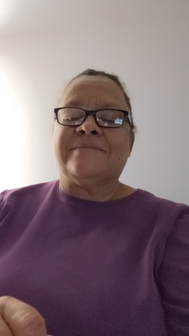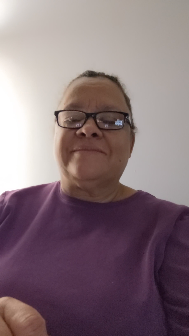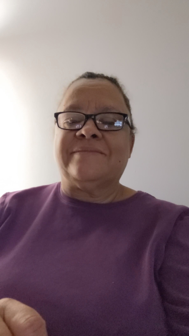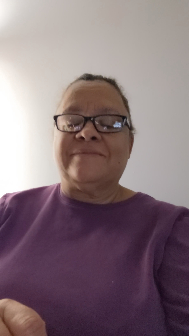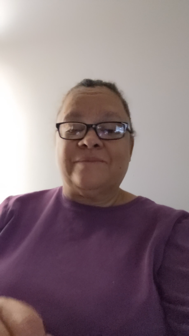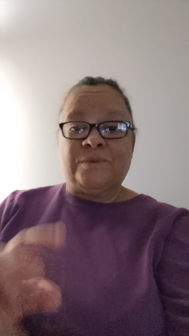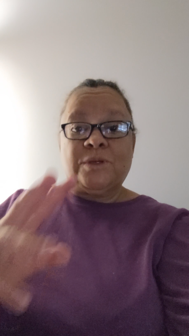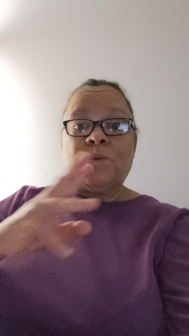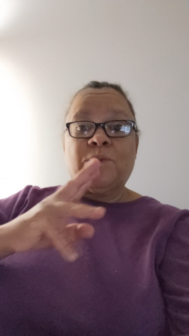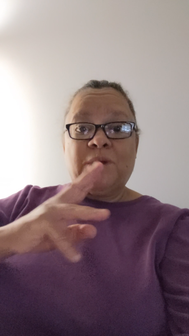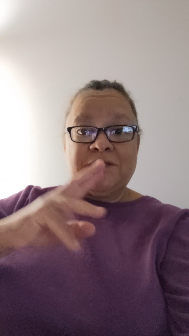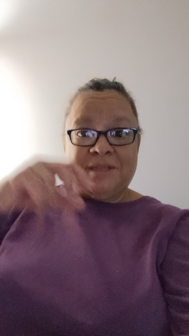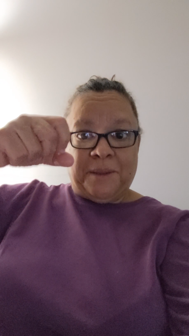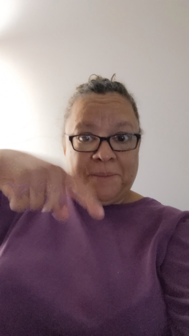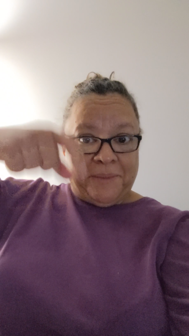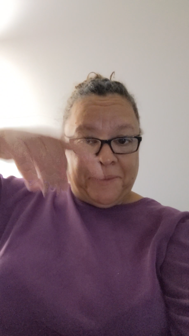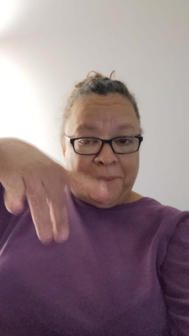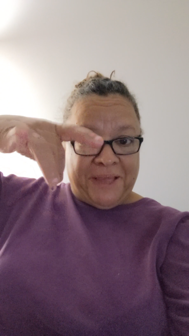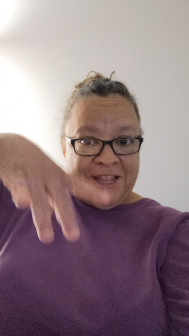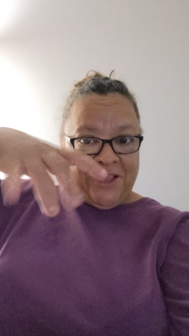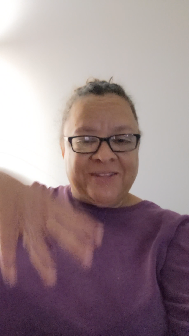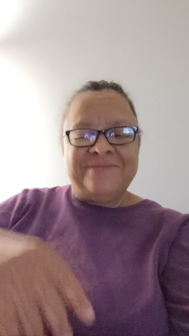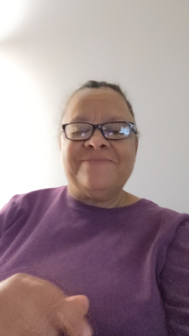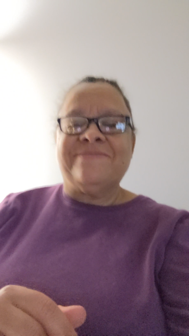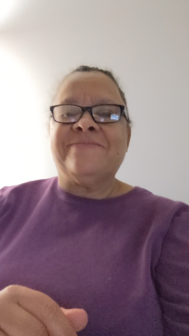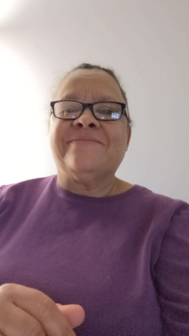melon